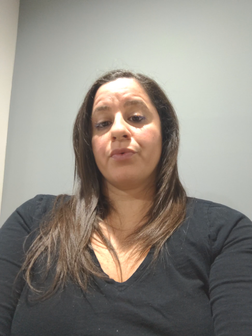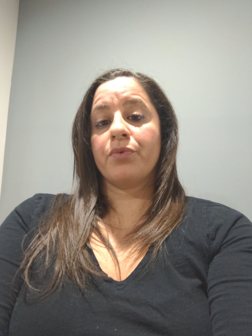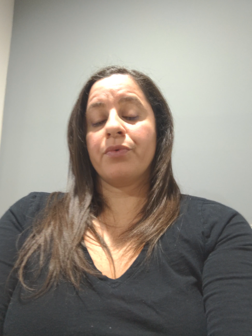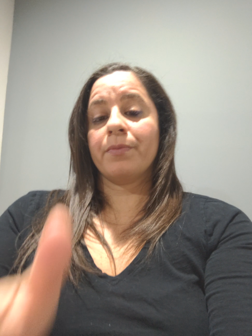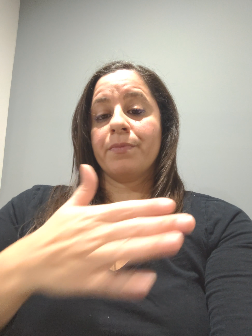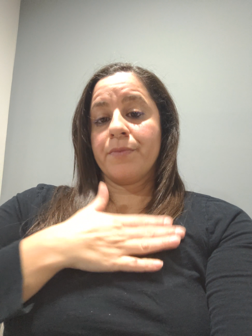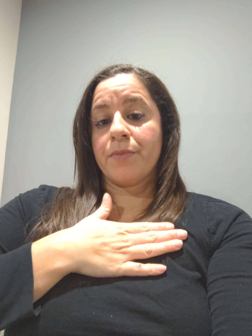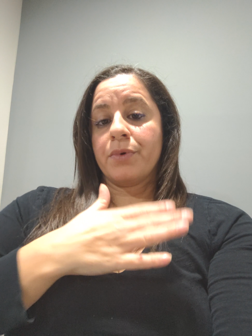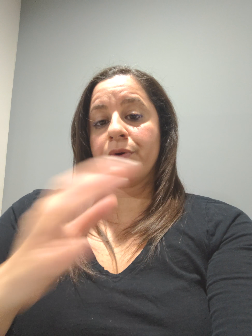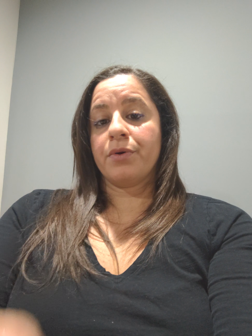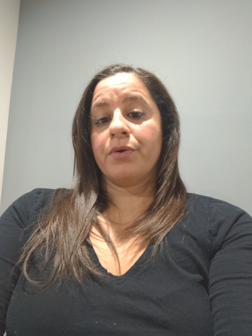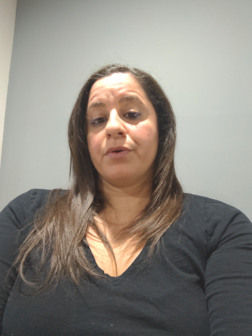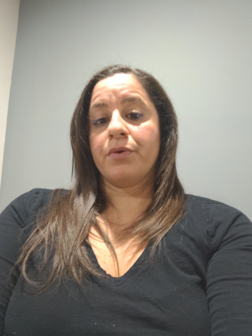my